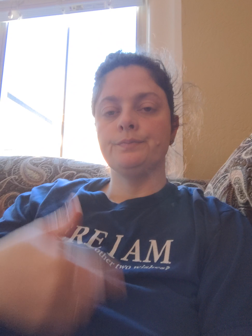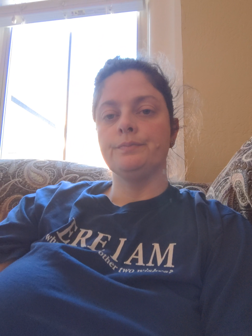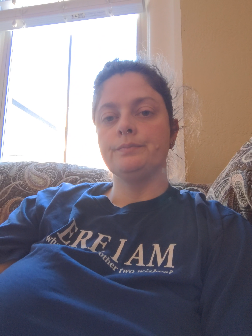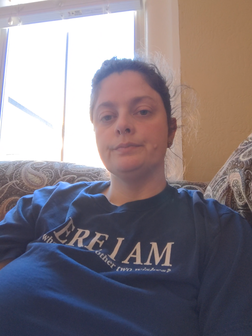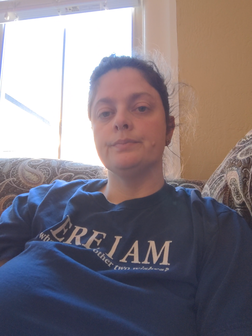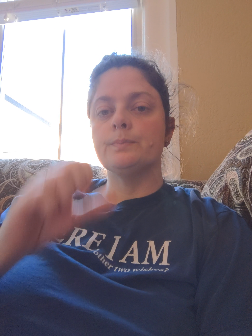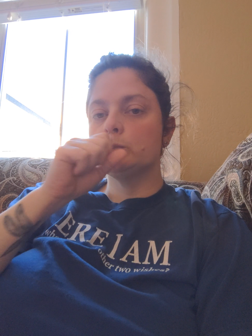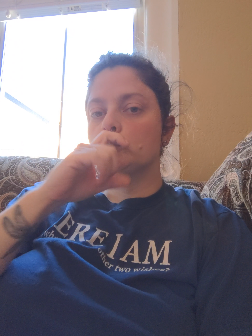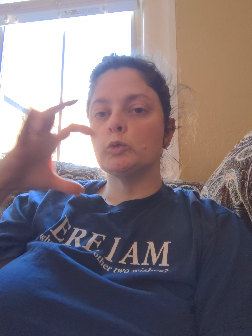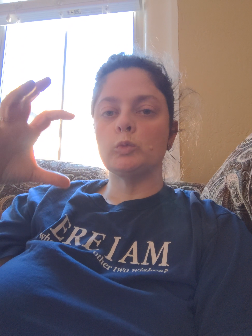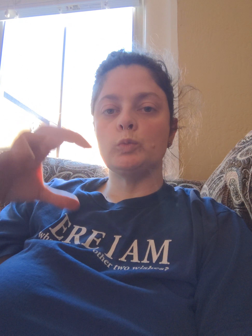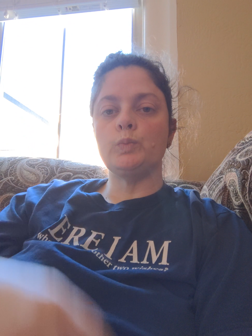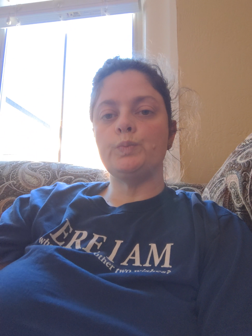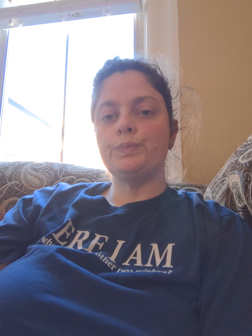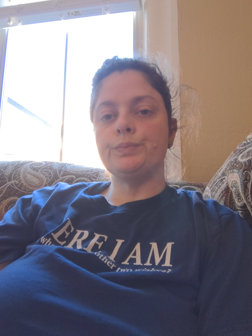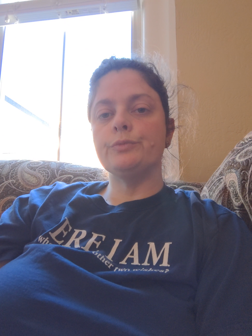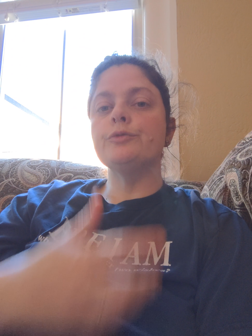balloon